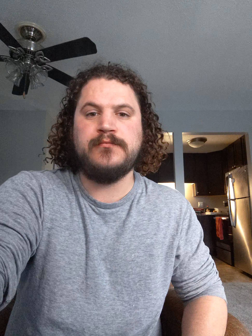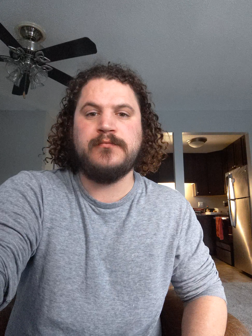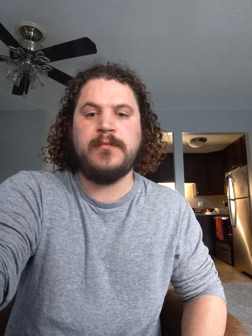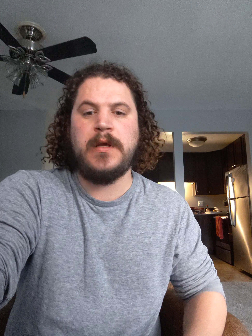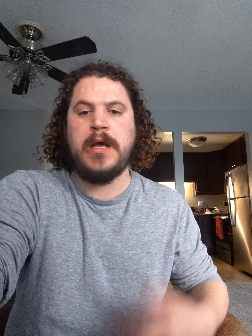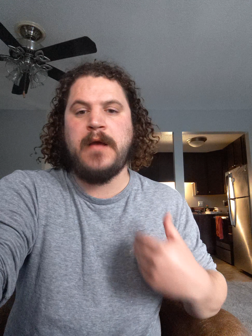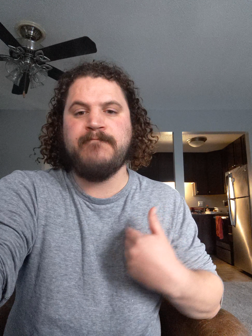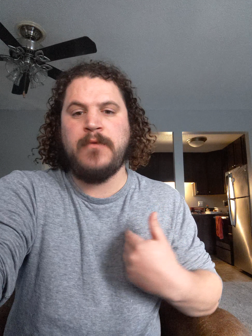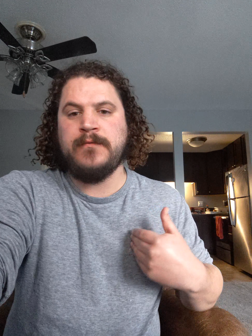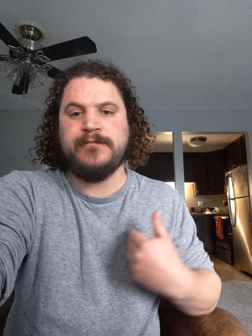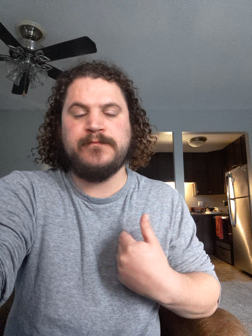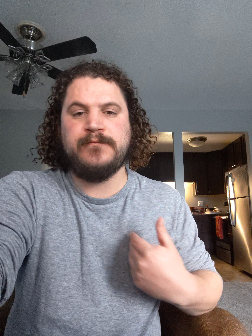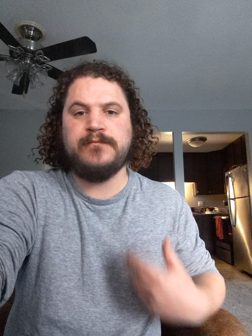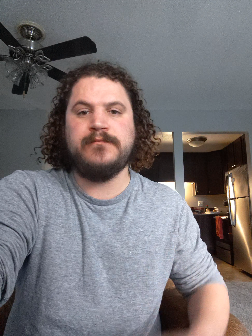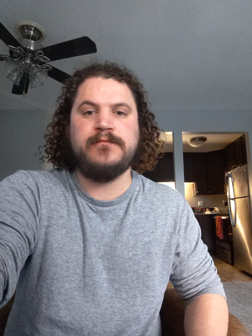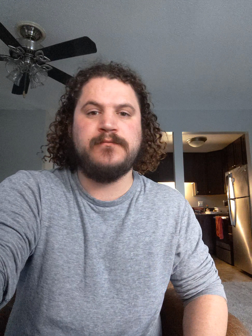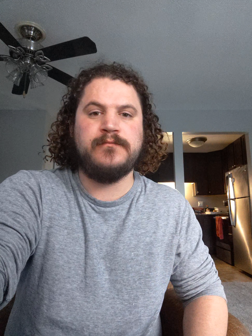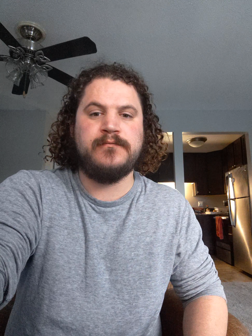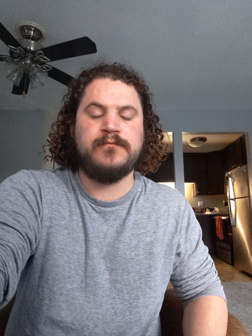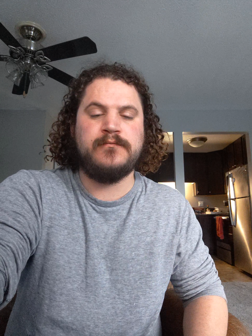animal